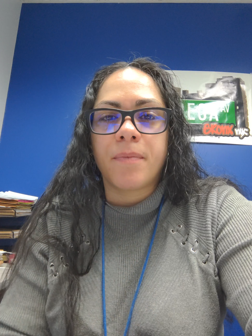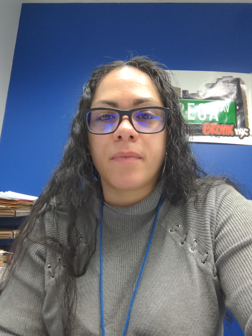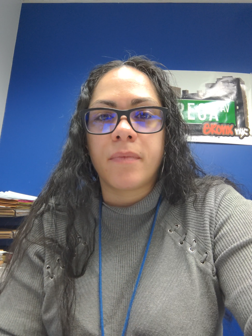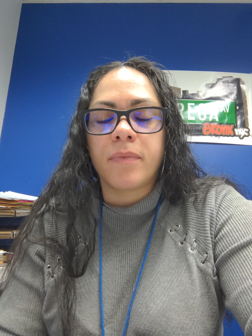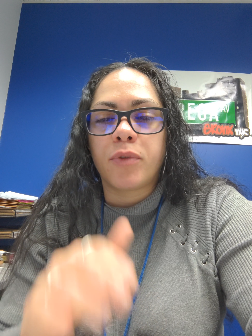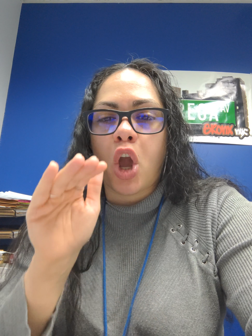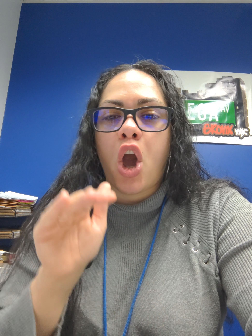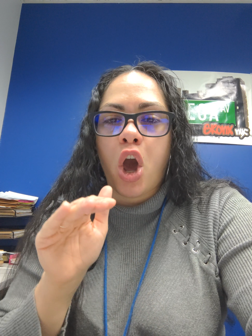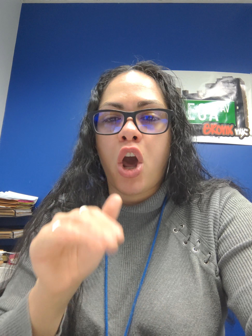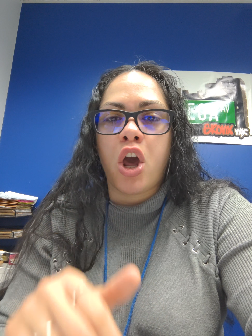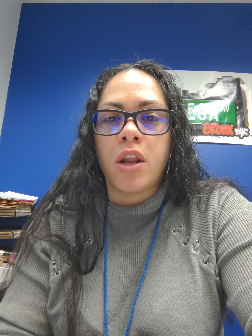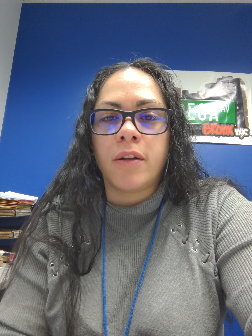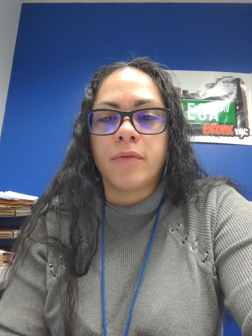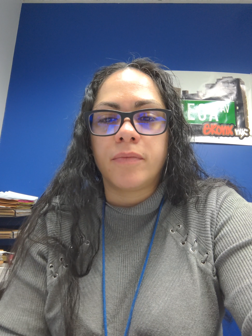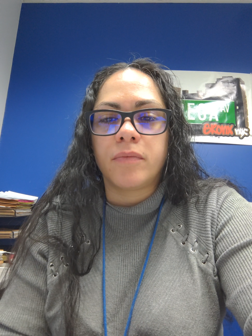on